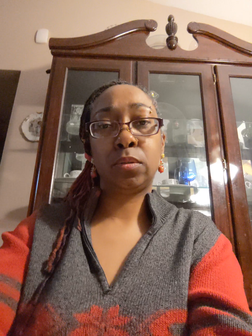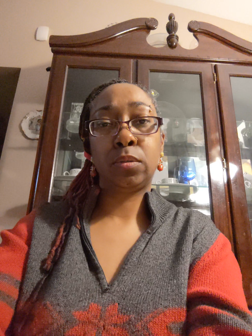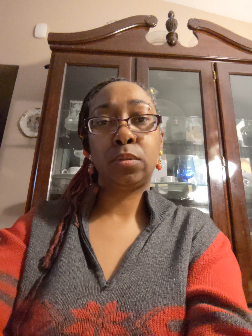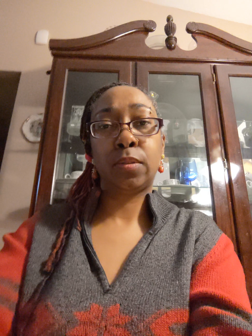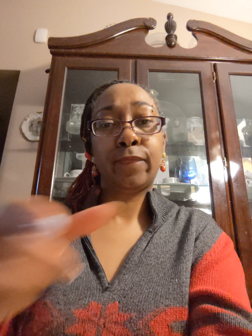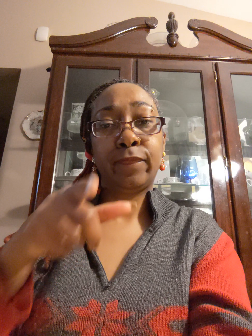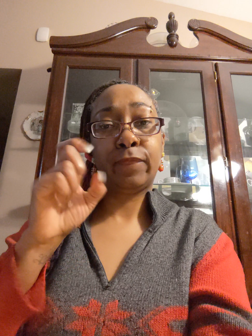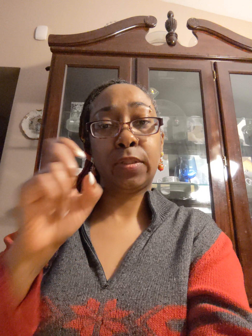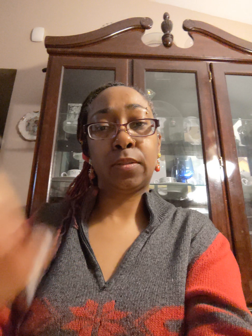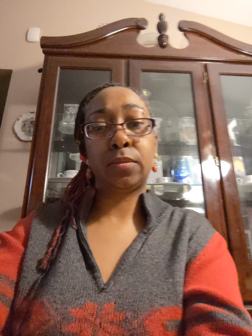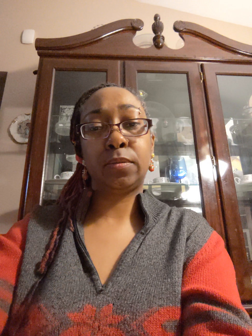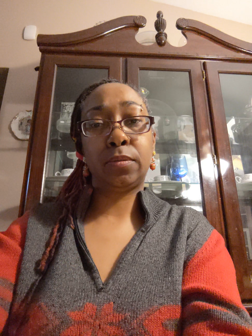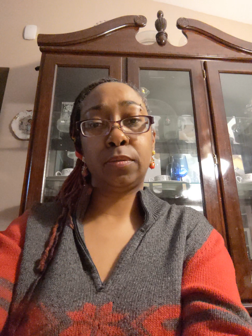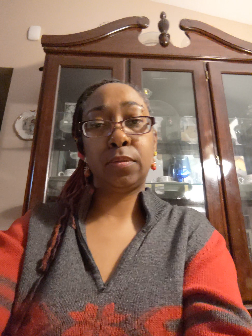fast